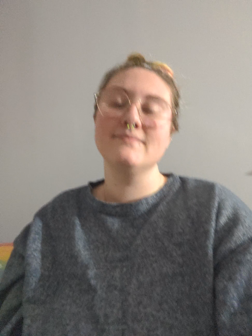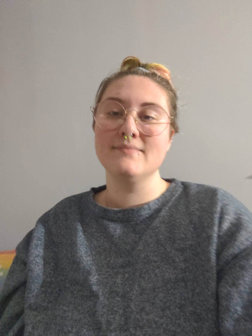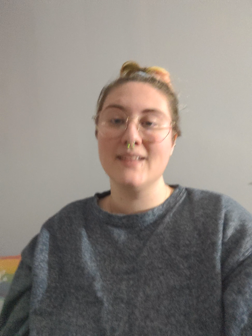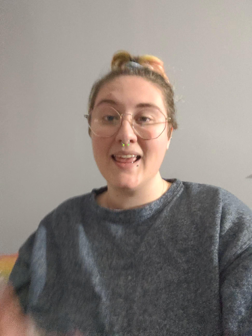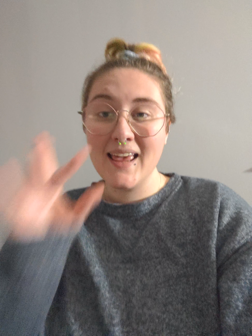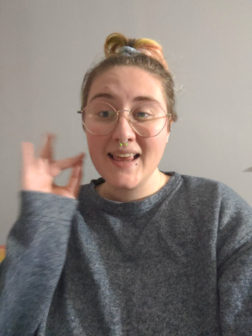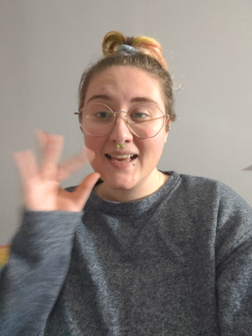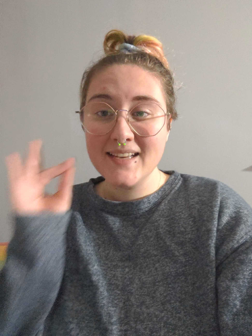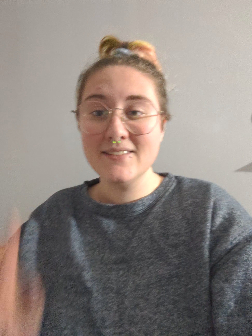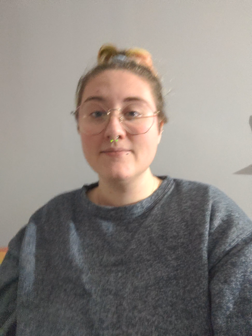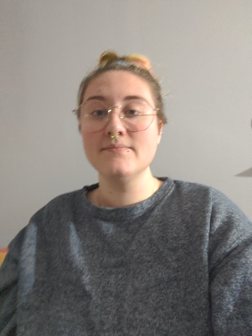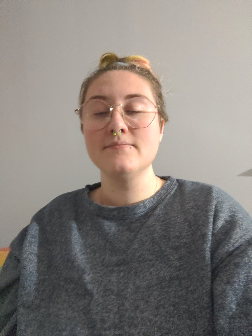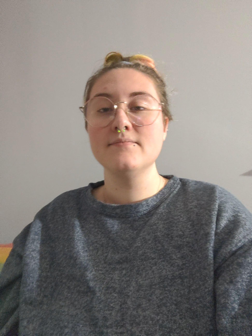kitty